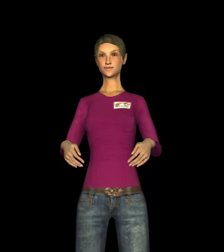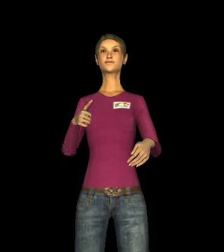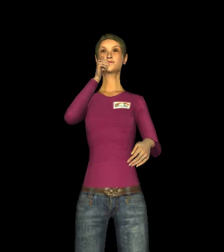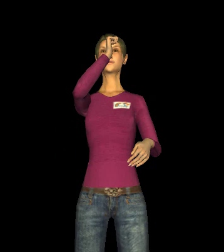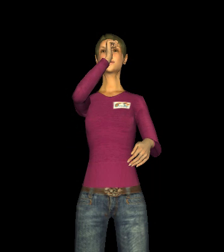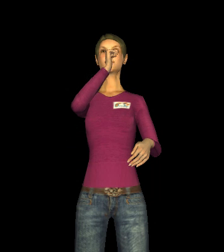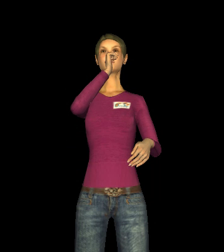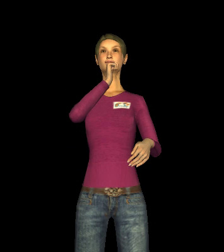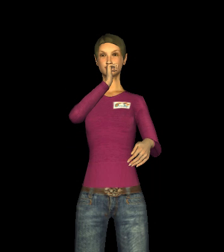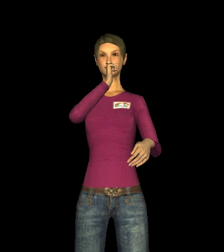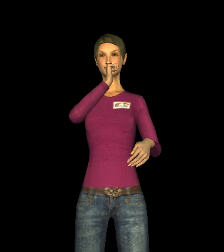متحف